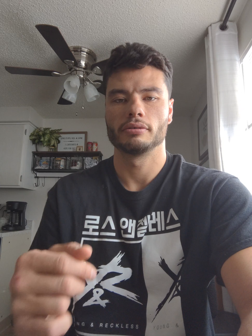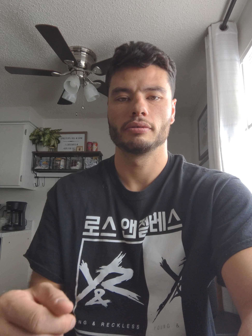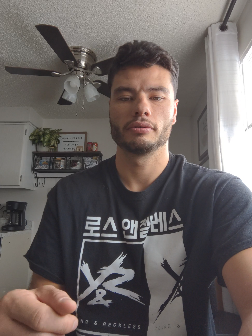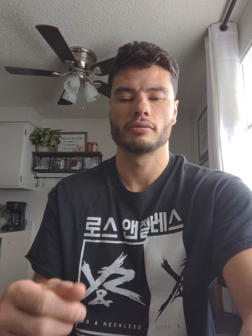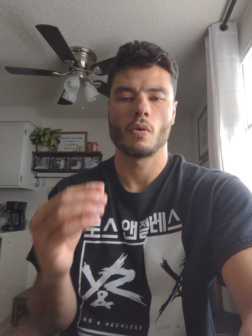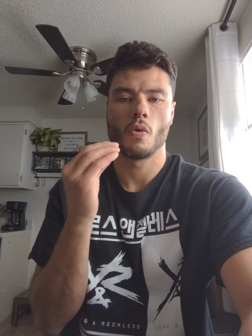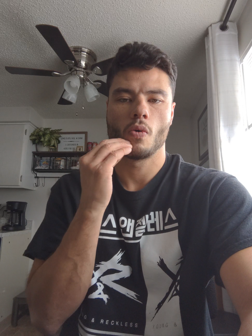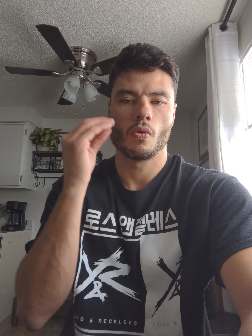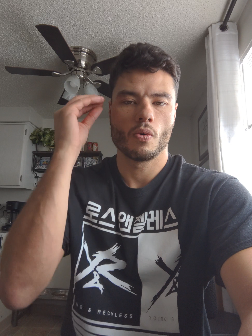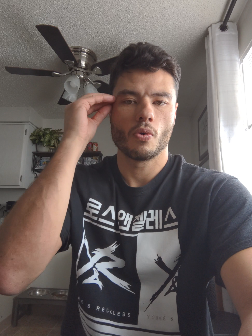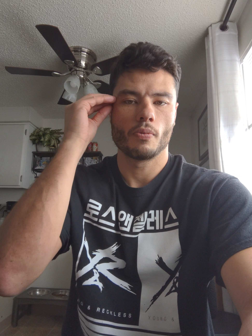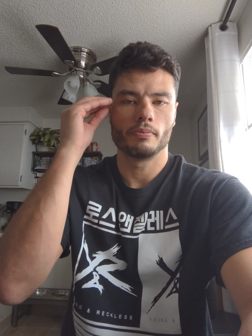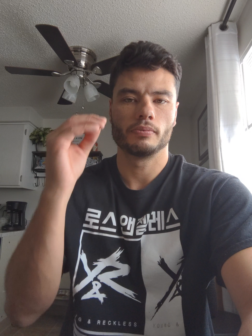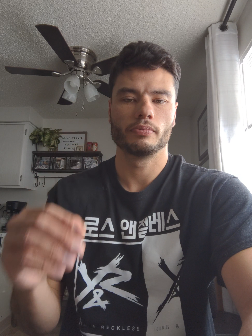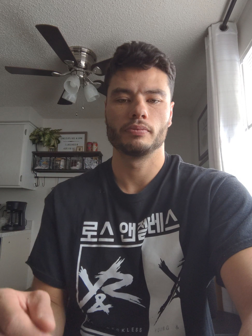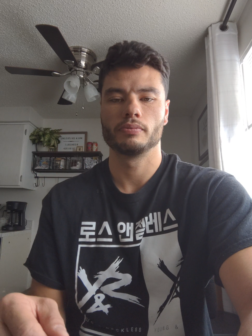home